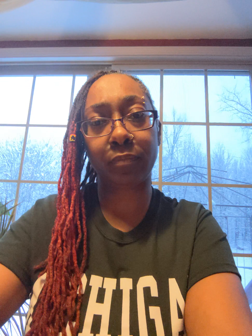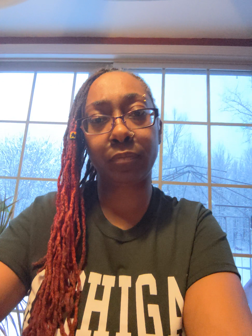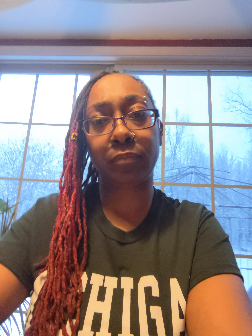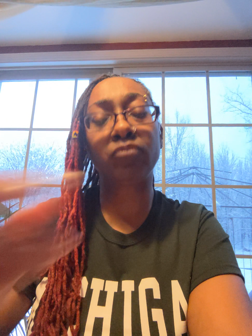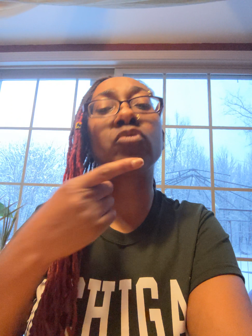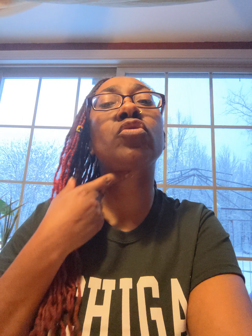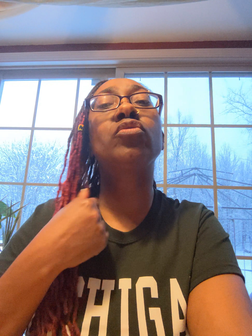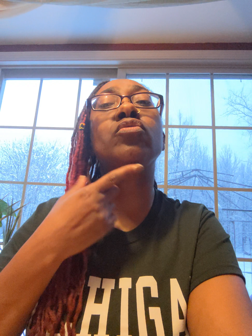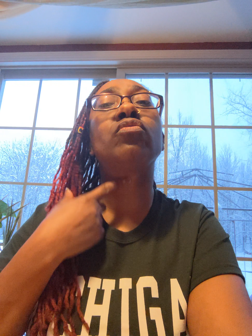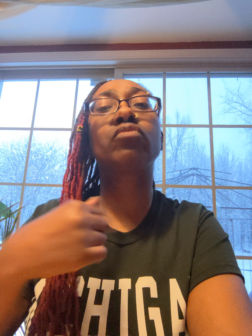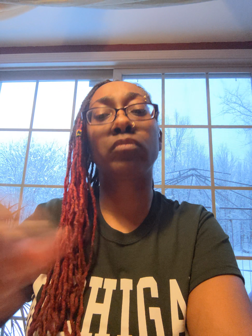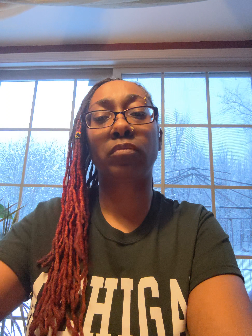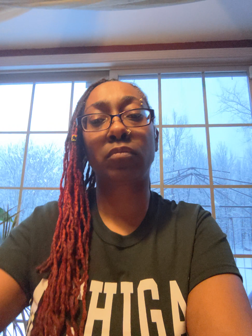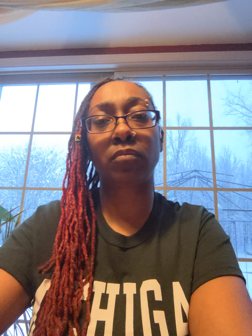thirsty